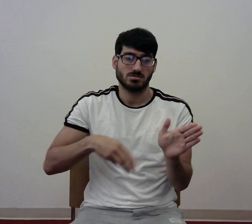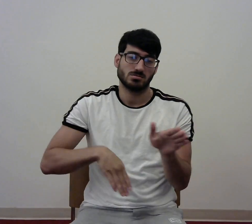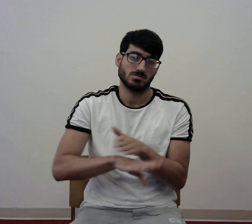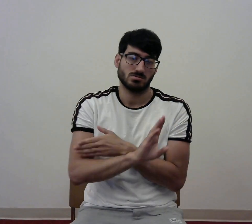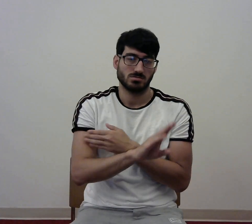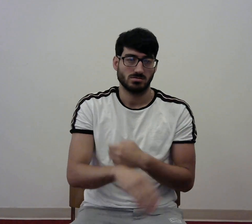getmək